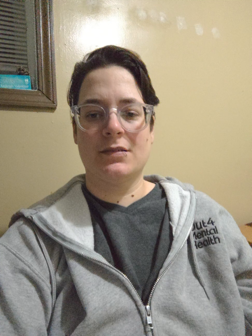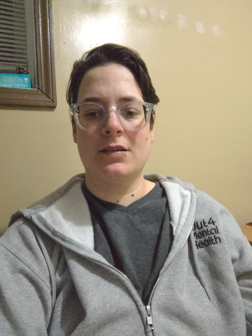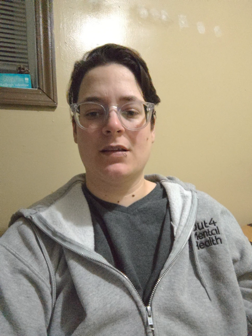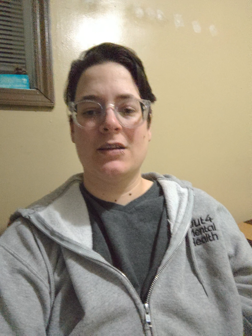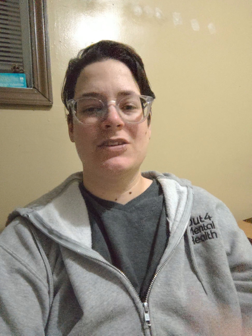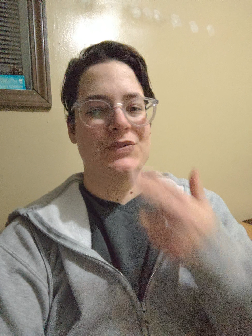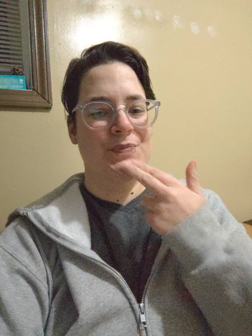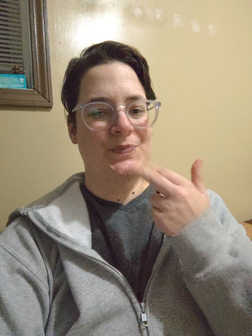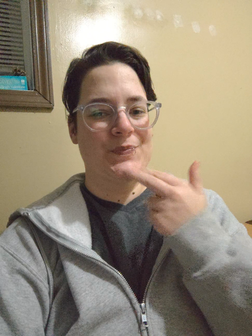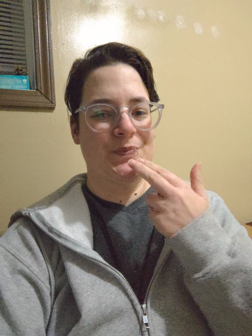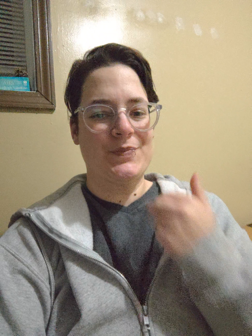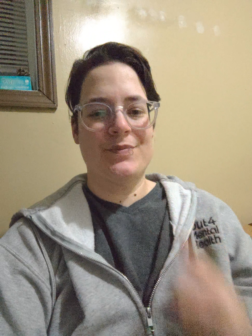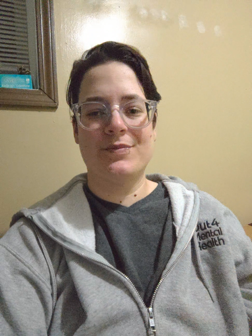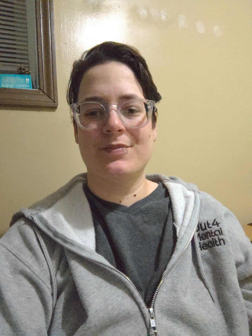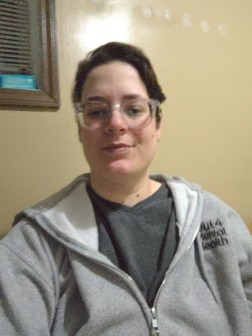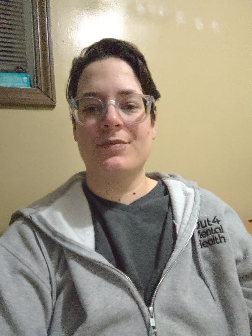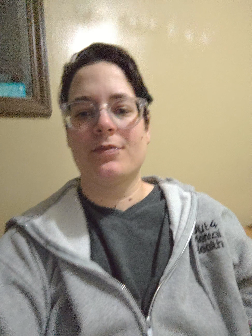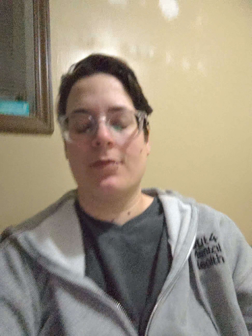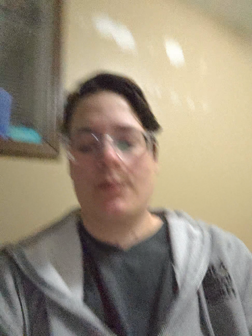cute